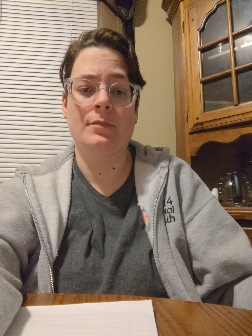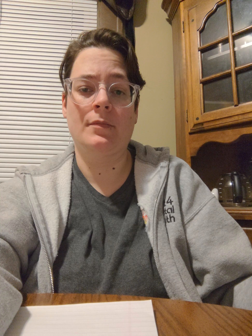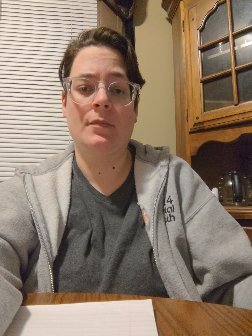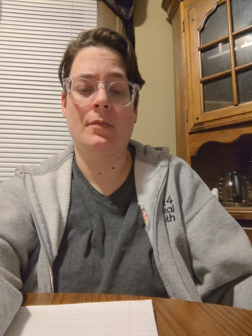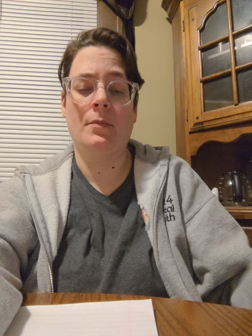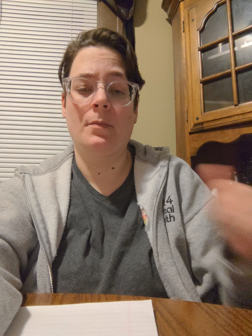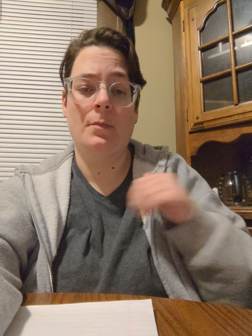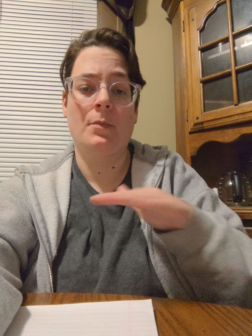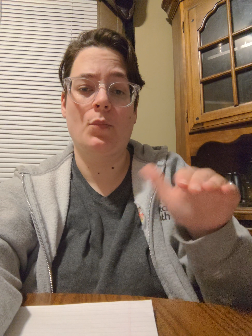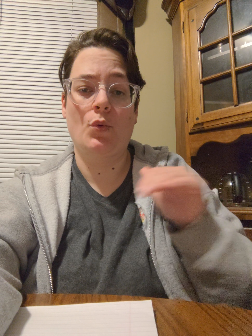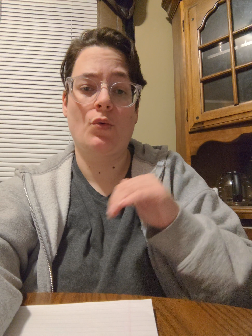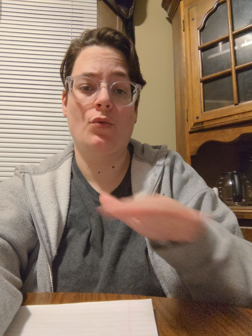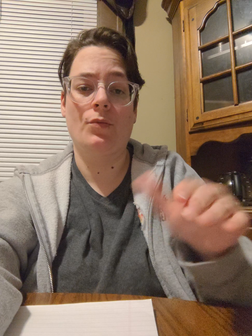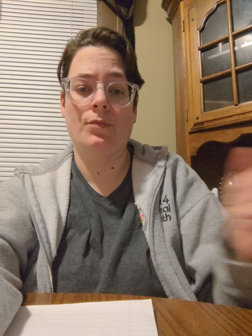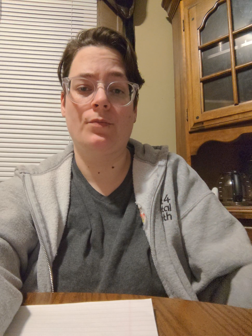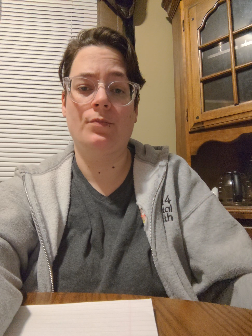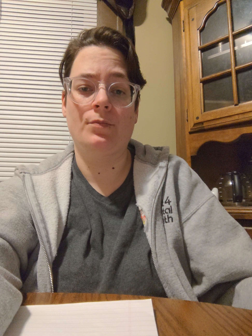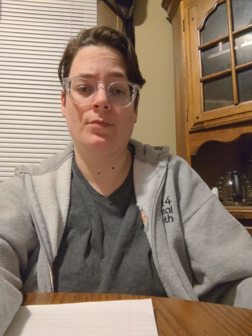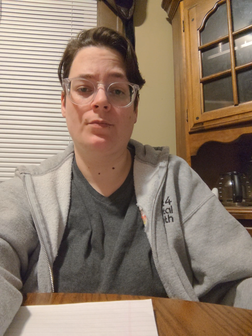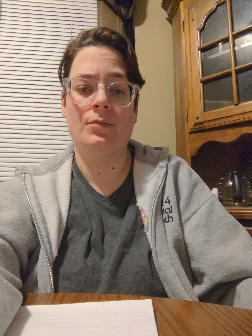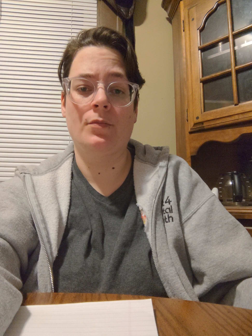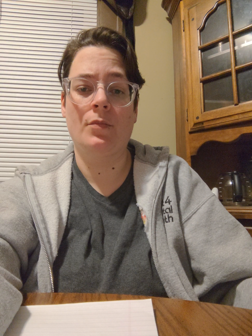pool